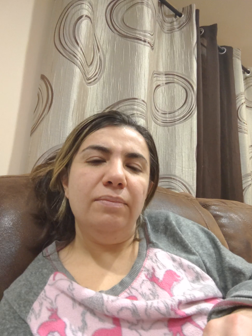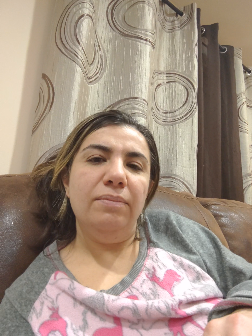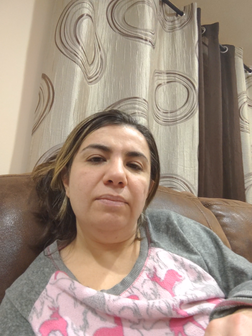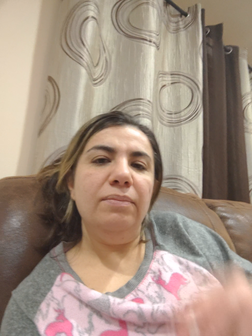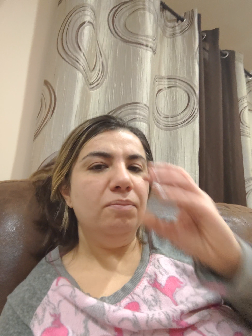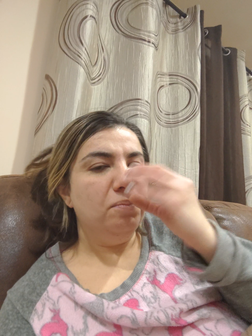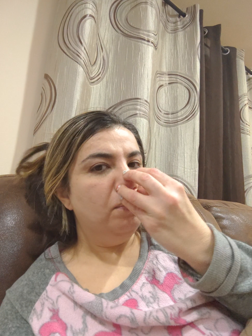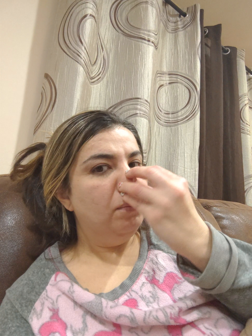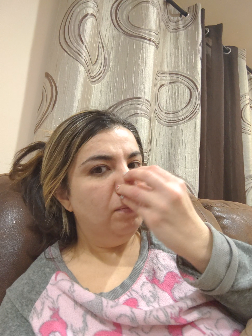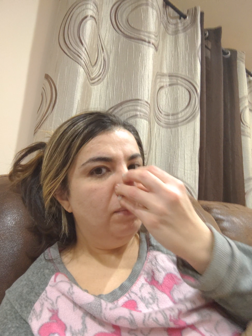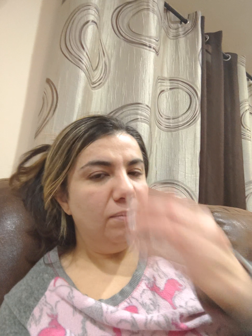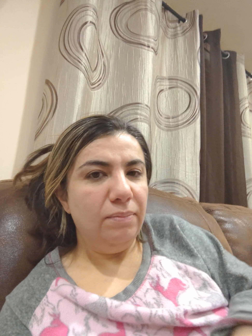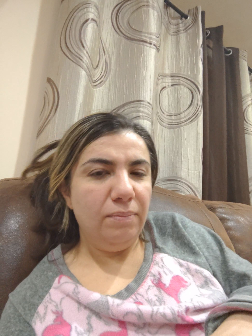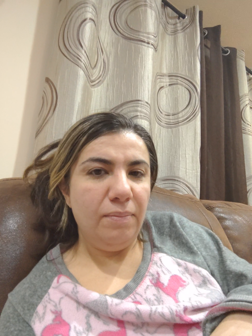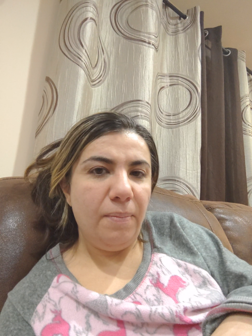clown